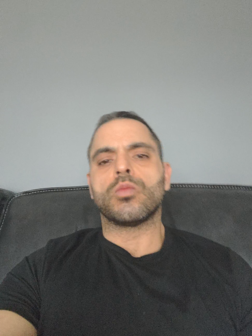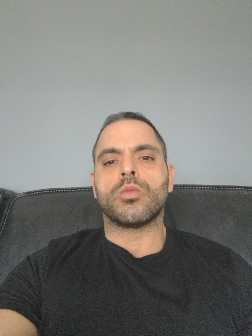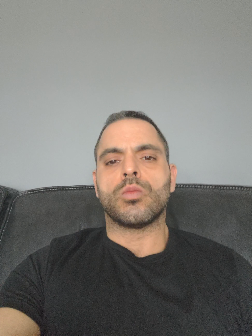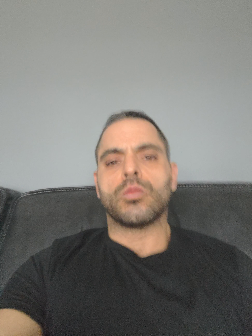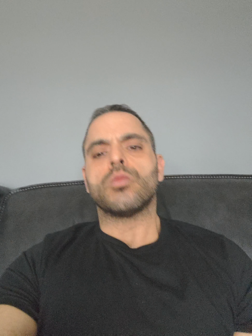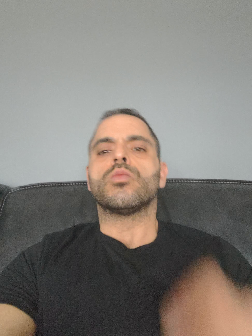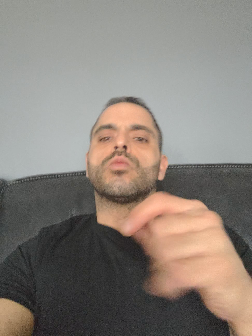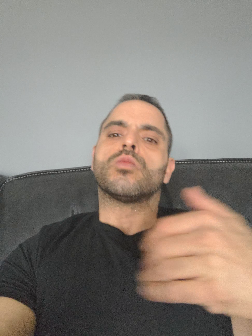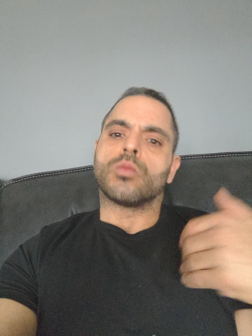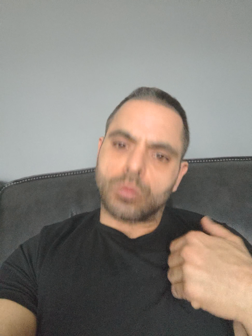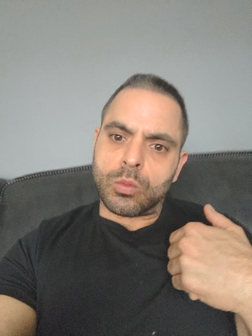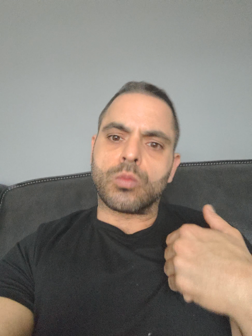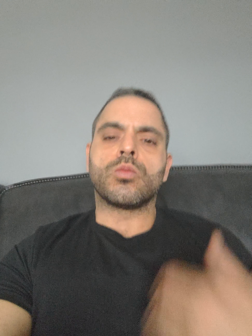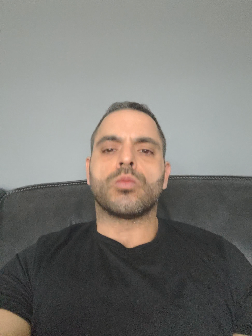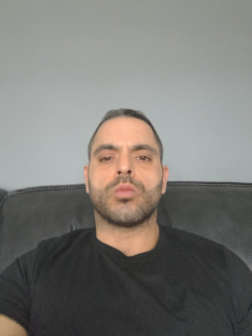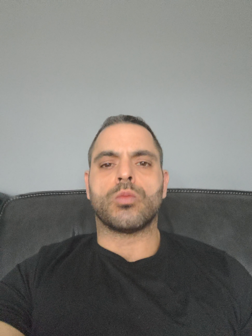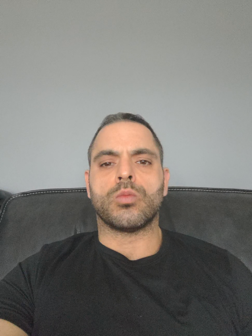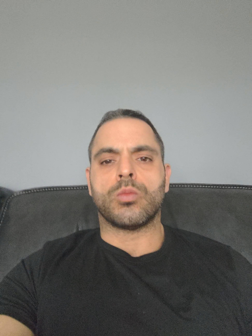have